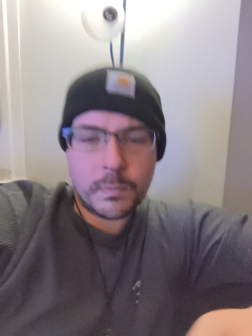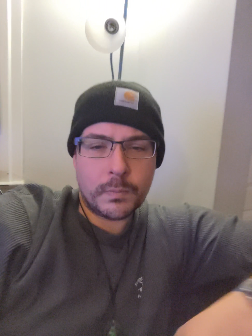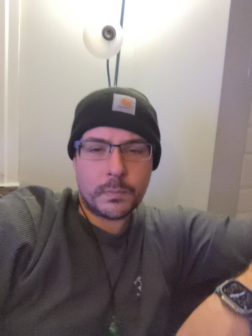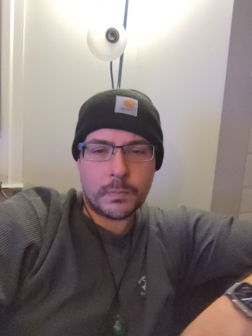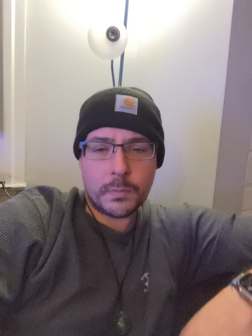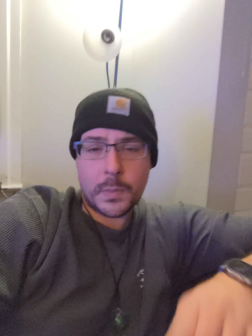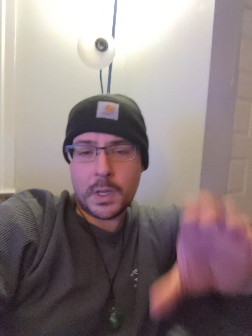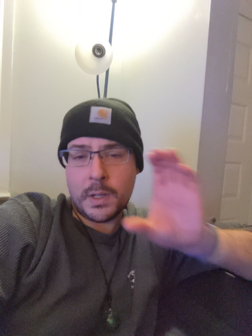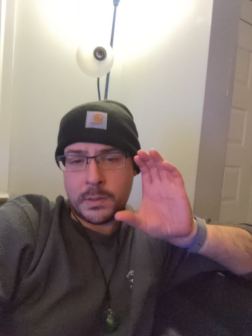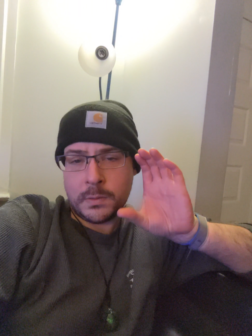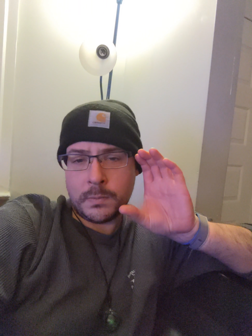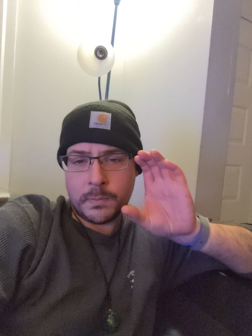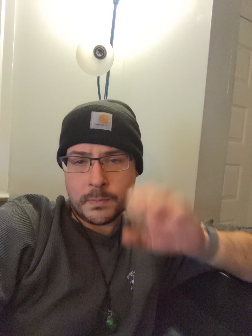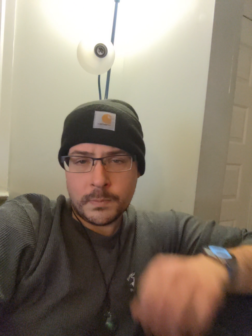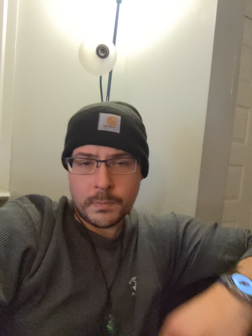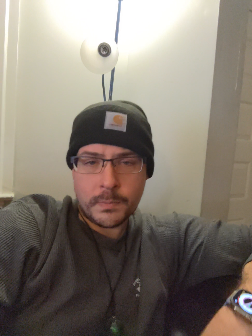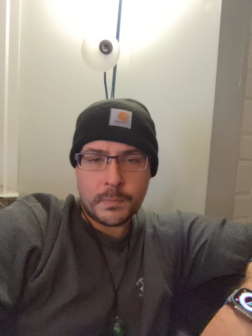listen